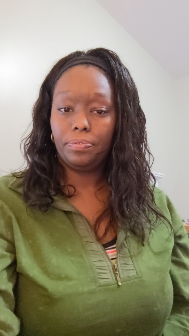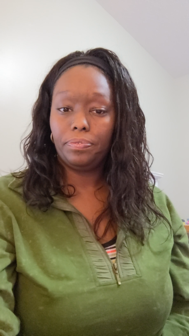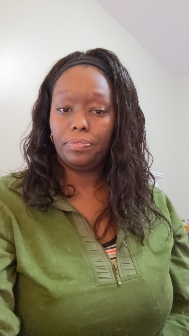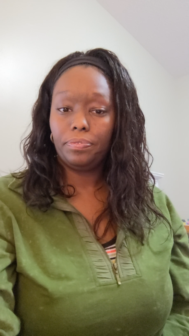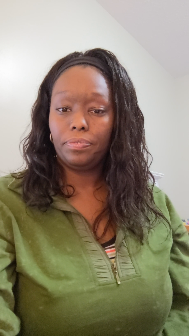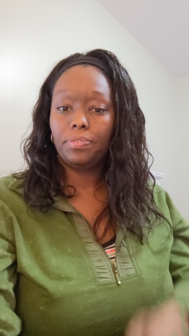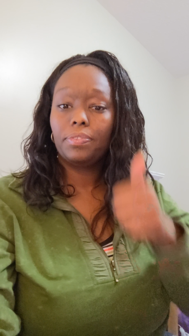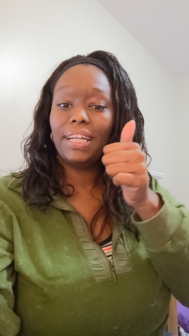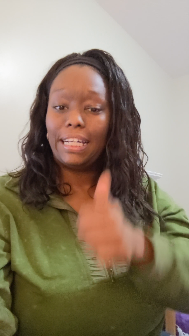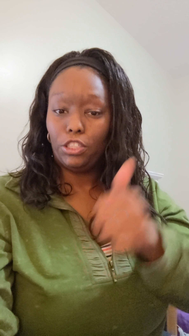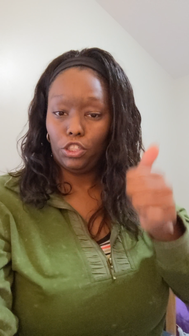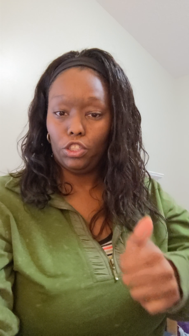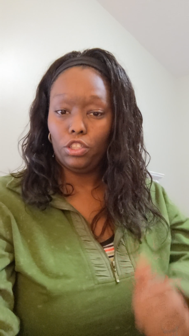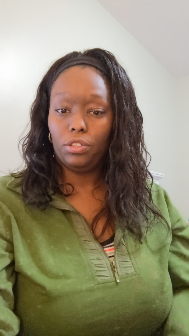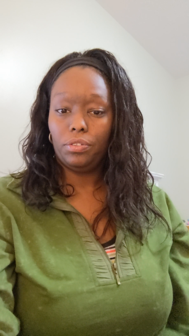each